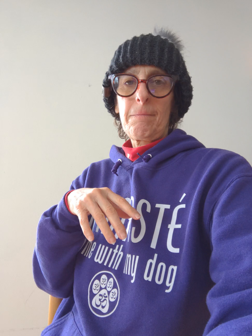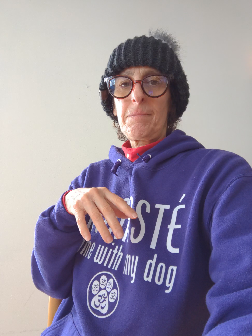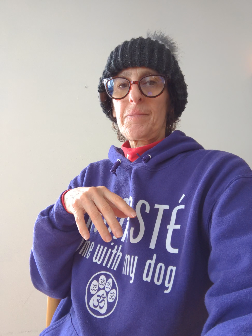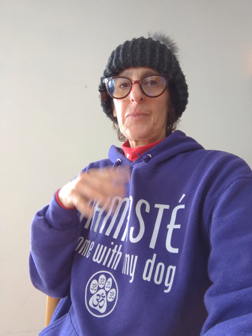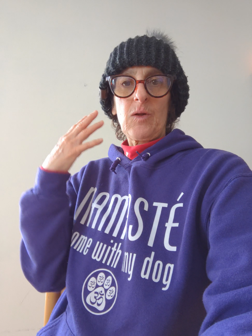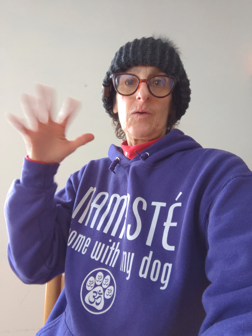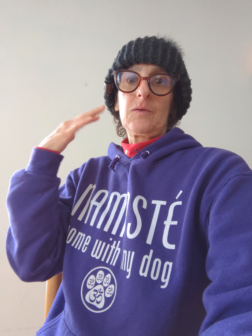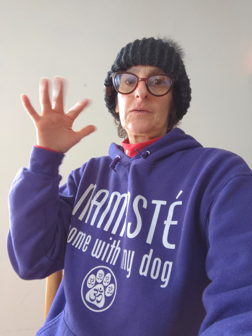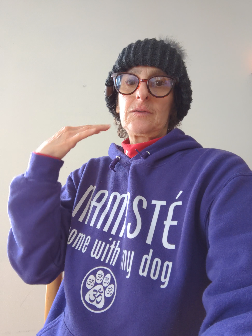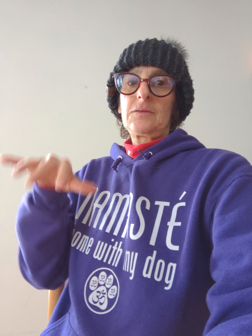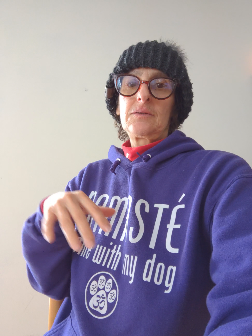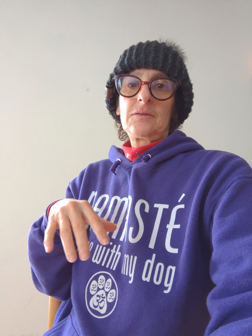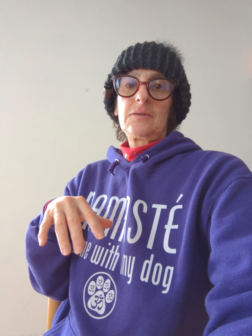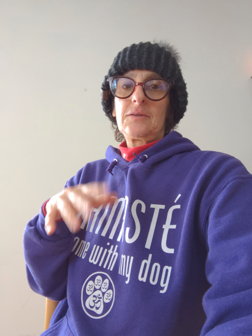noisy